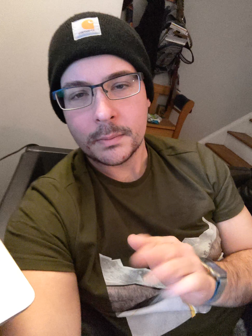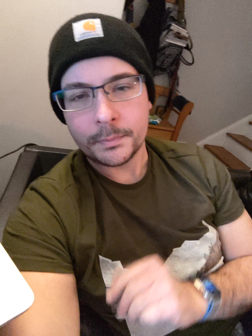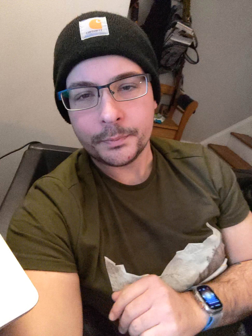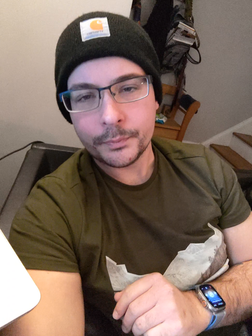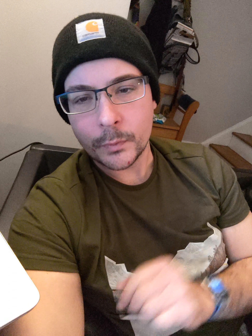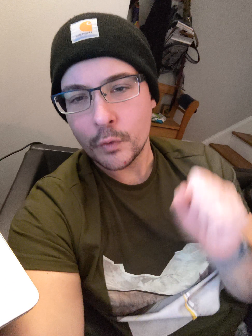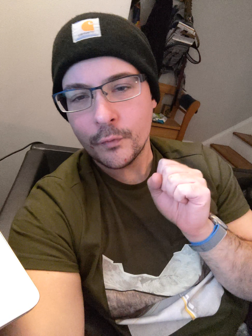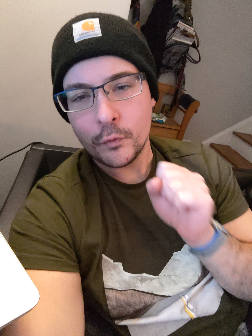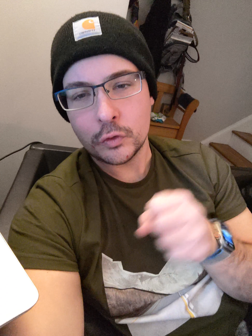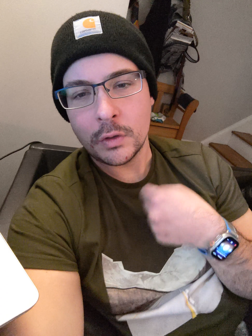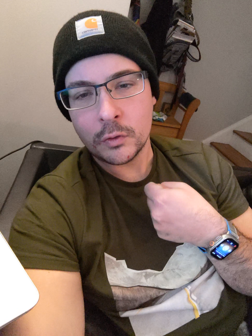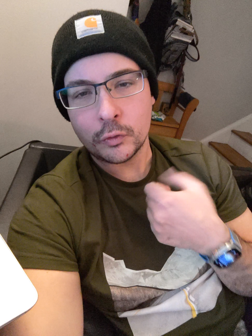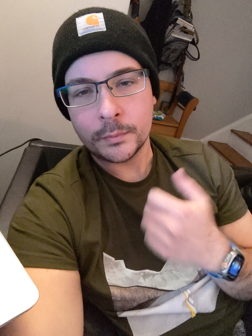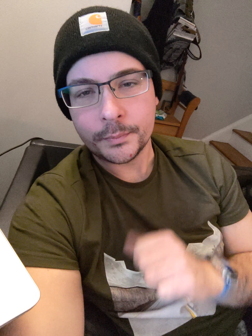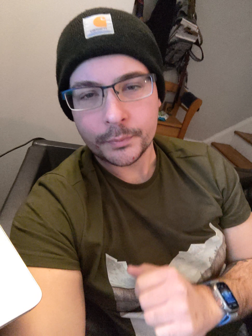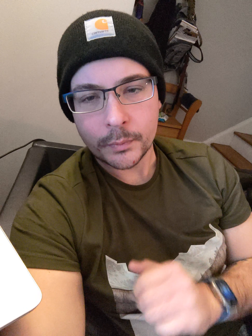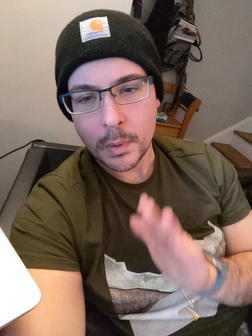refrigerator